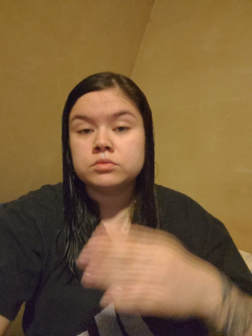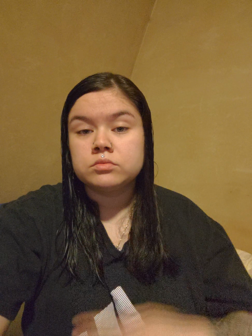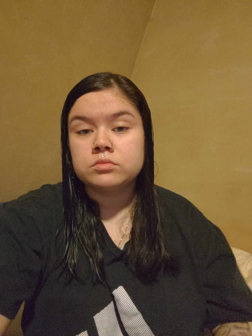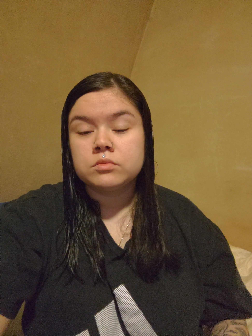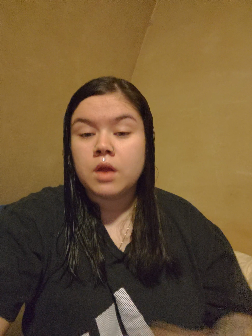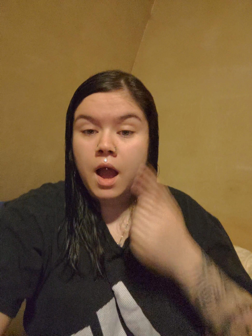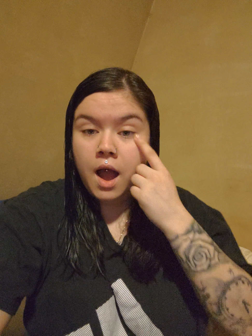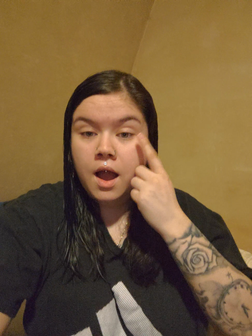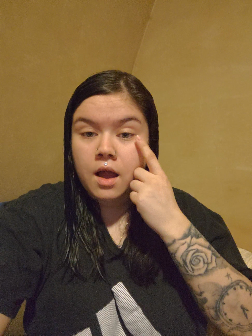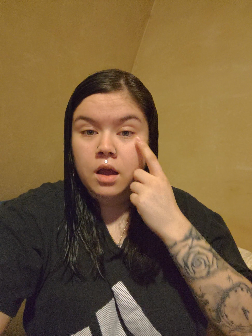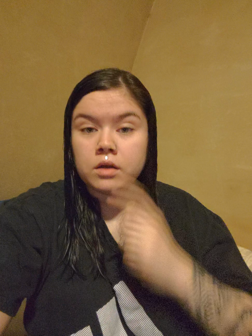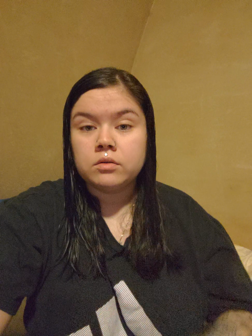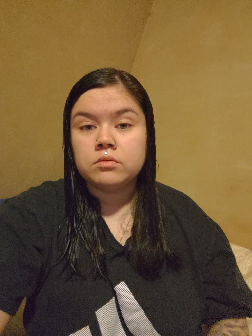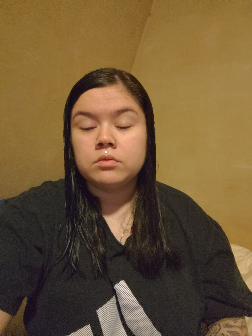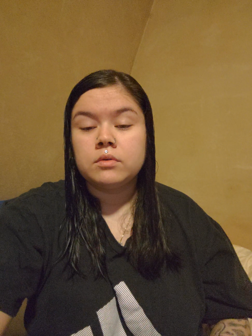eye